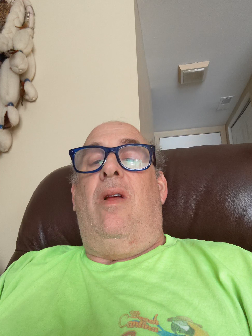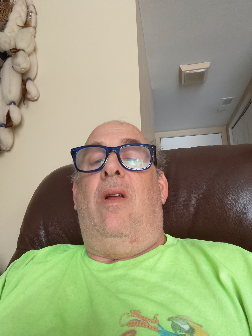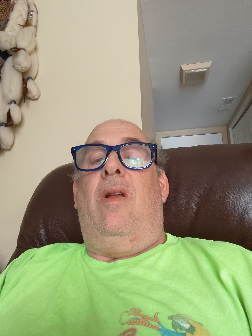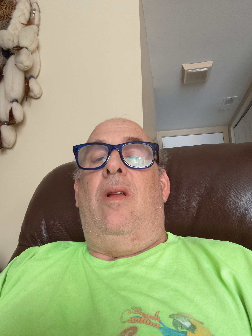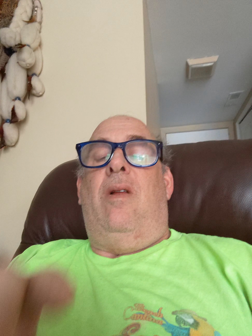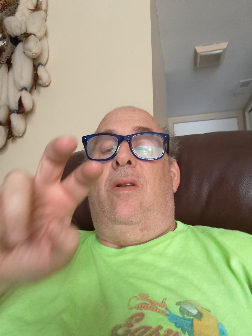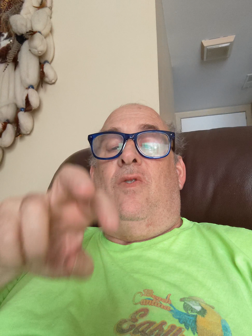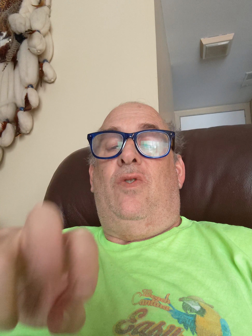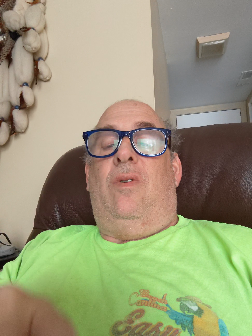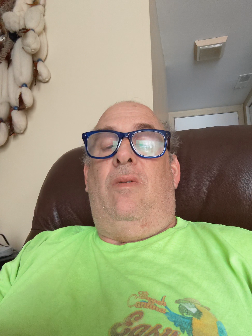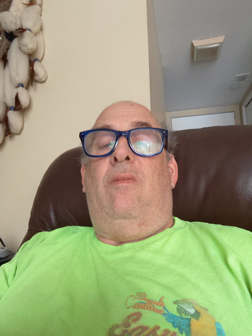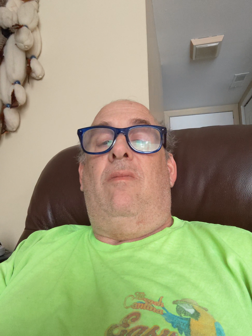chair